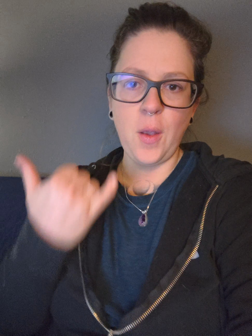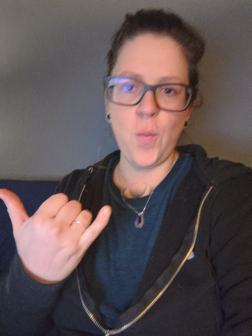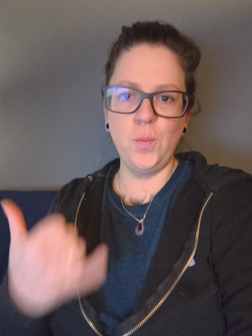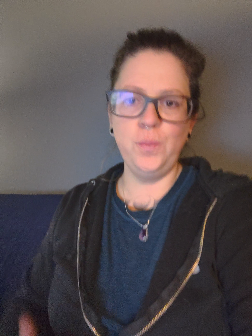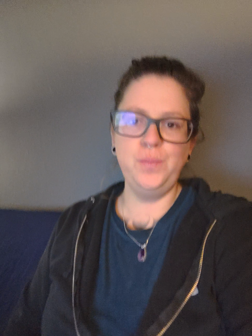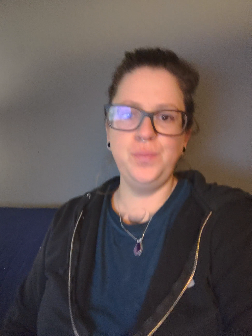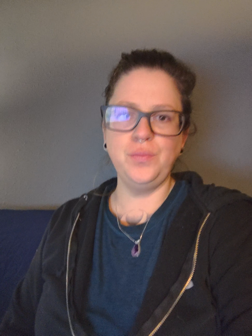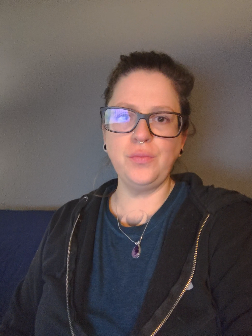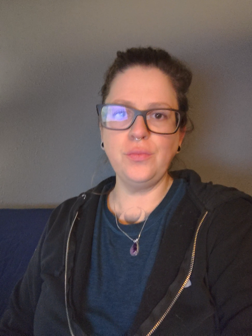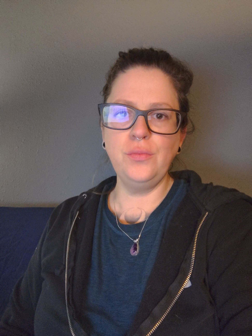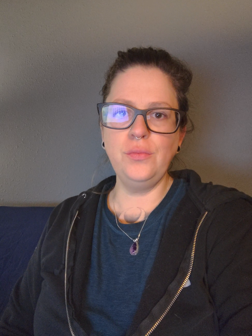now